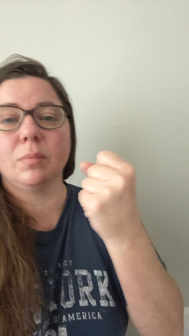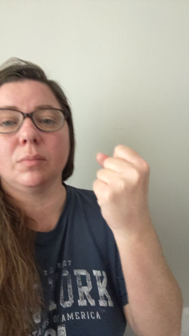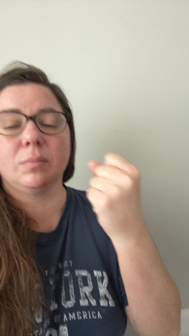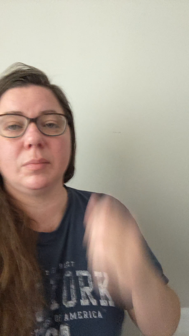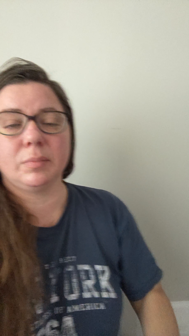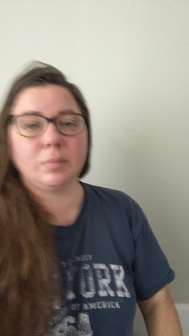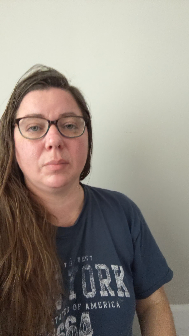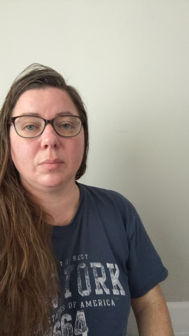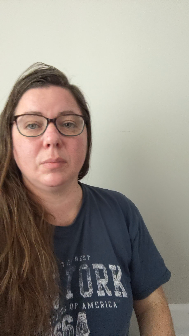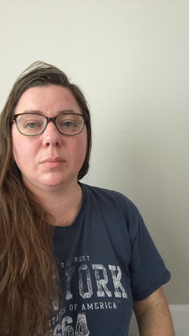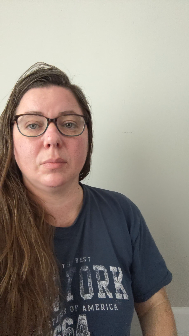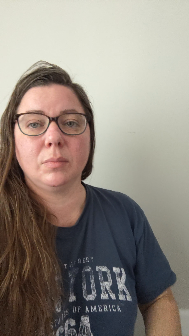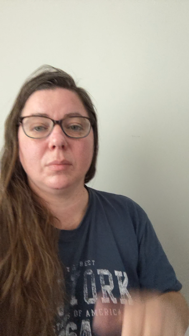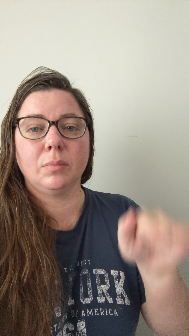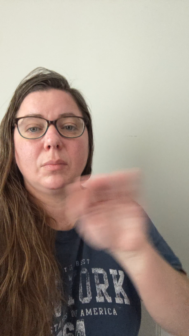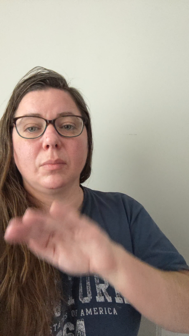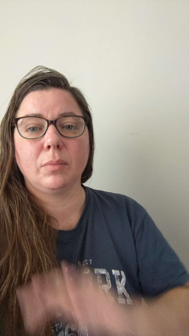cover